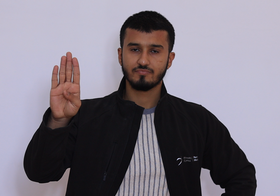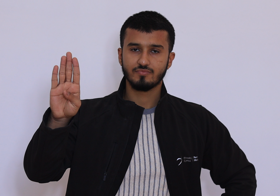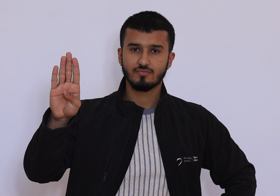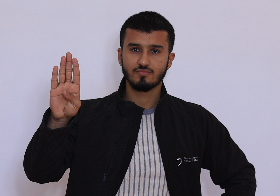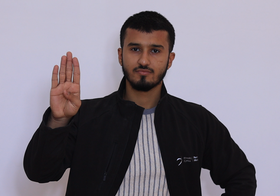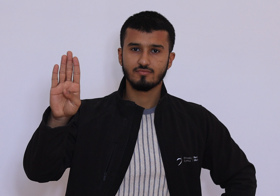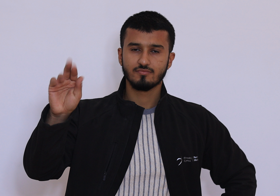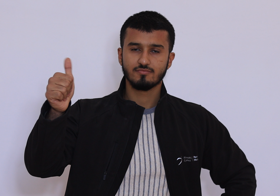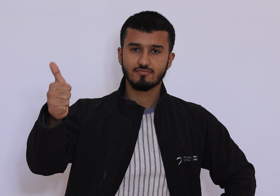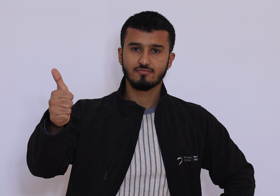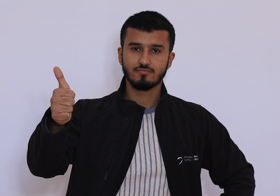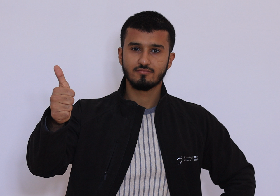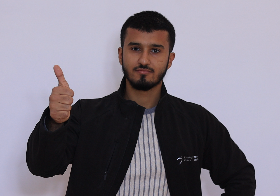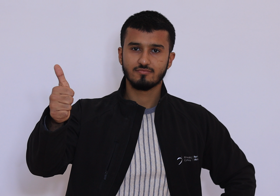best